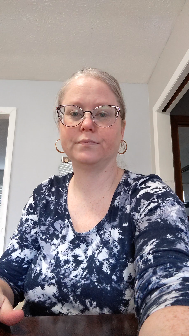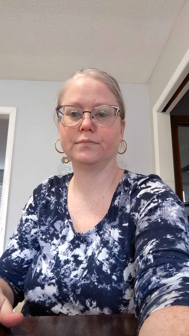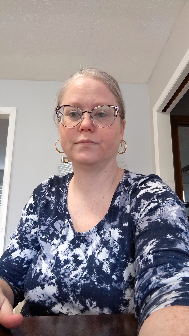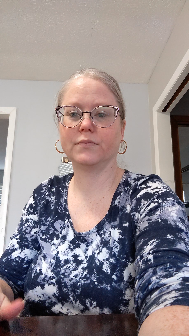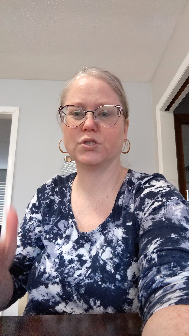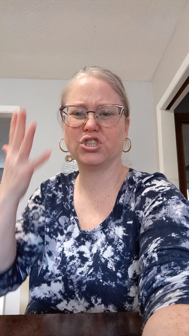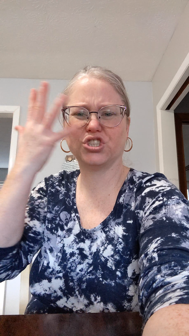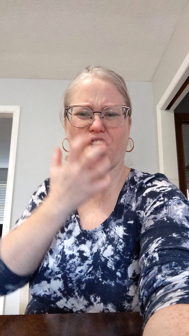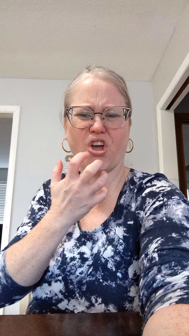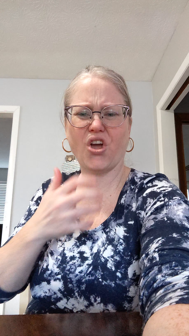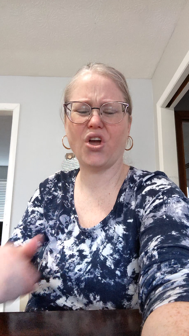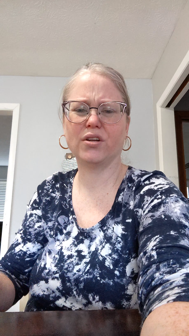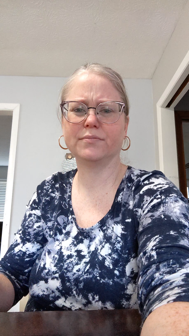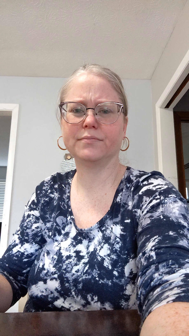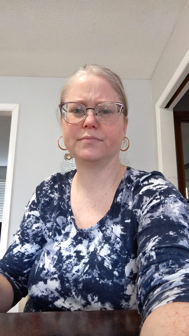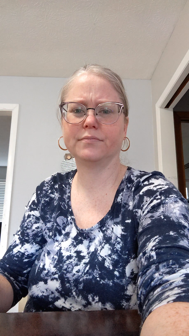dark